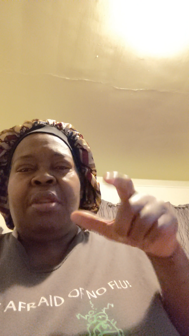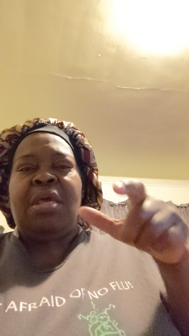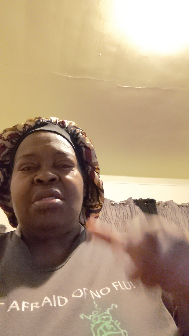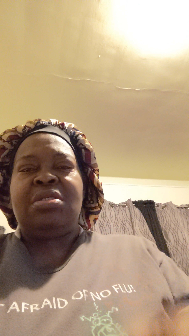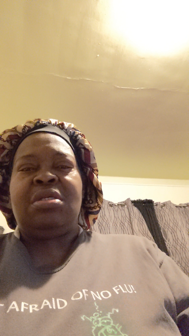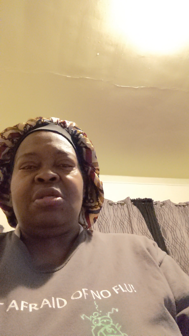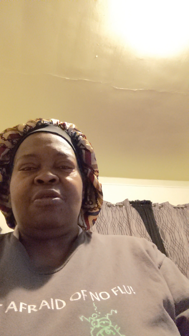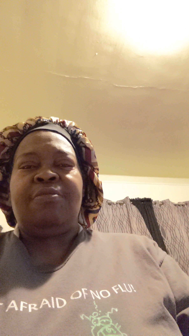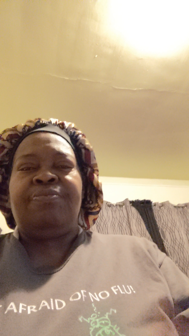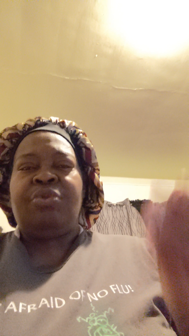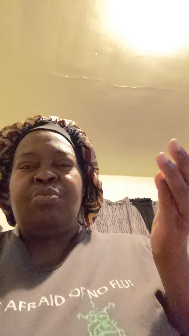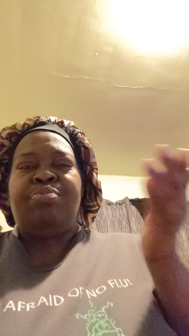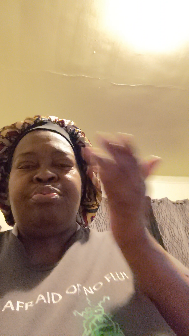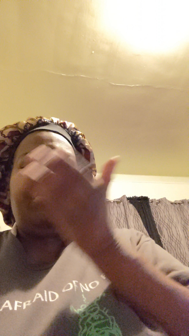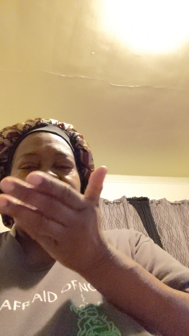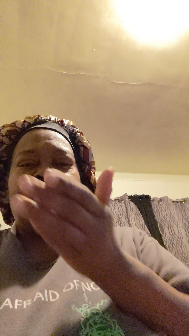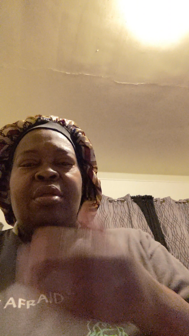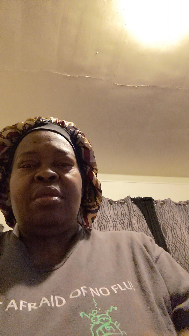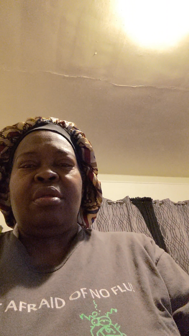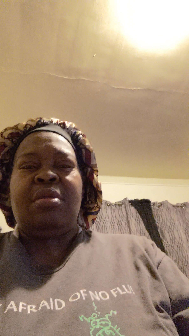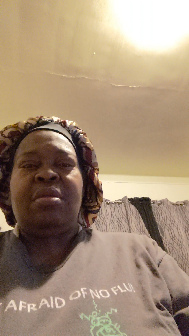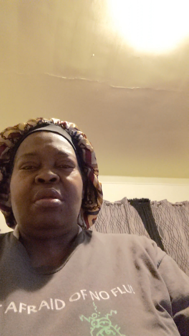bring